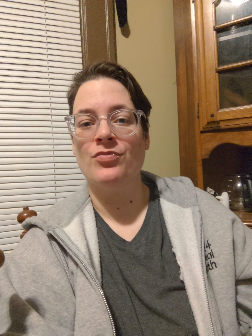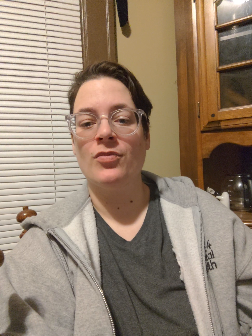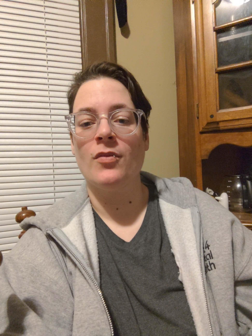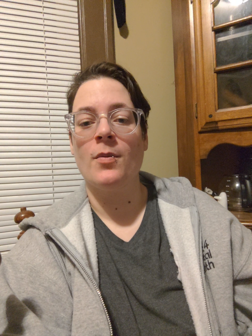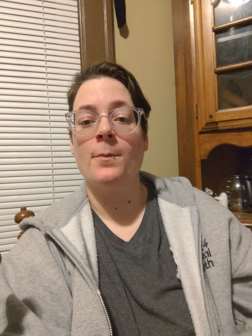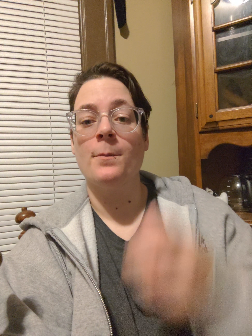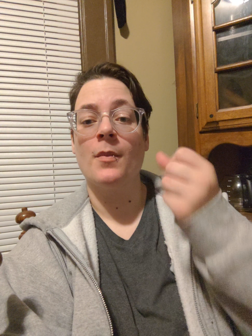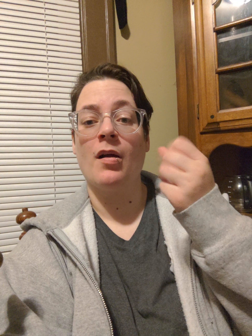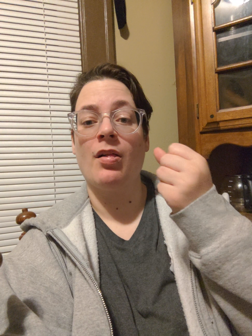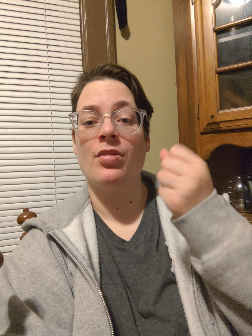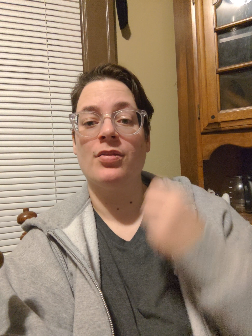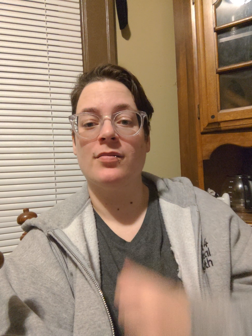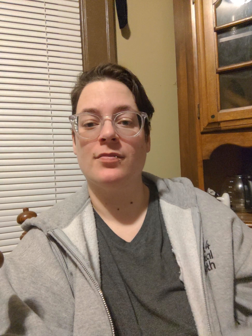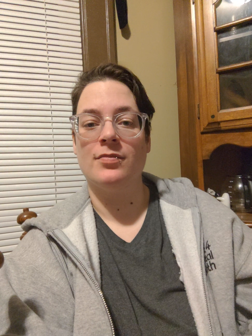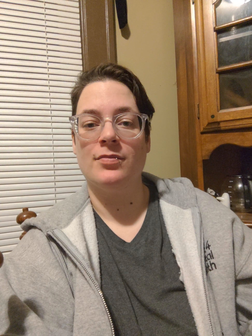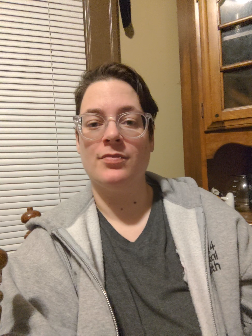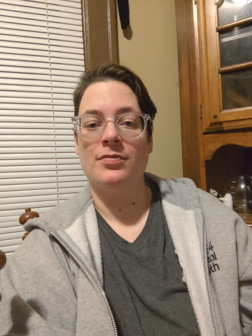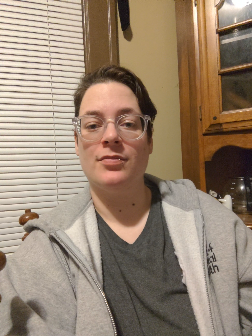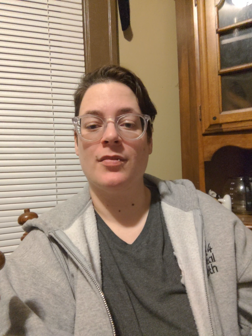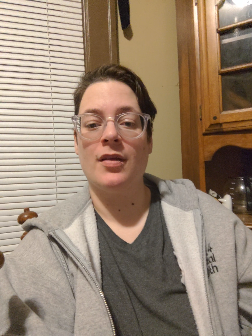milk